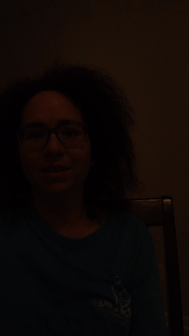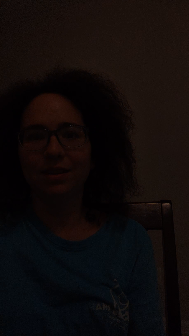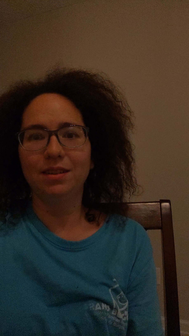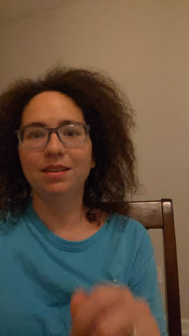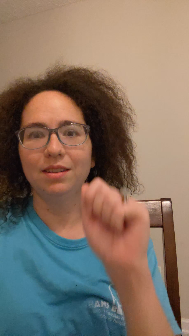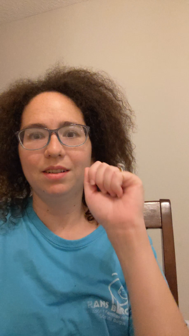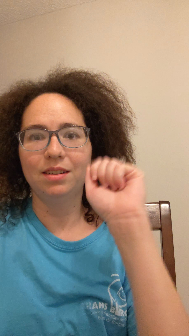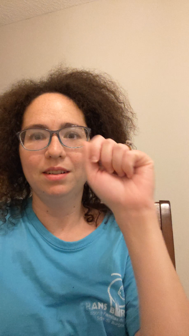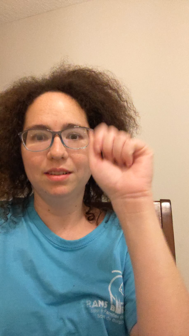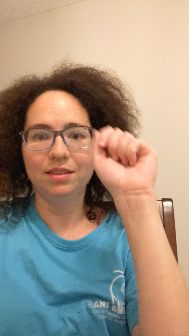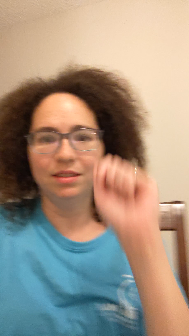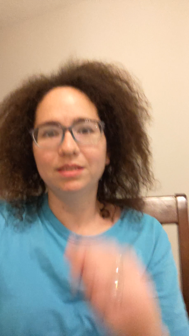knock